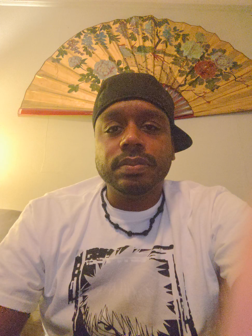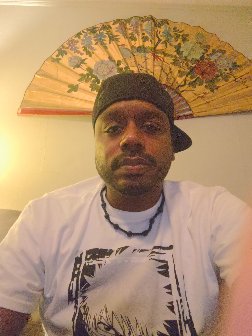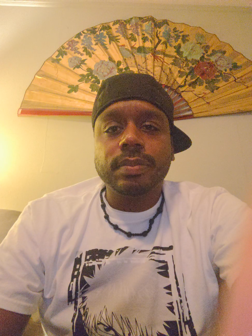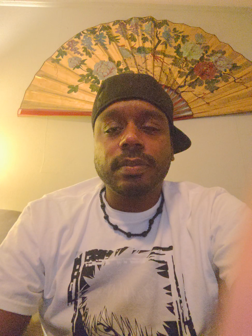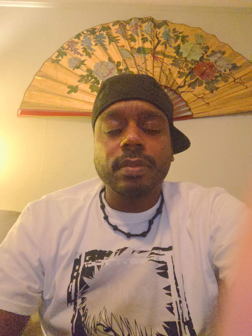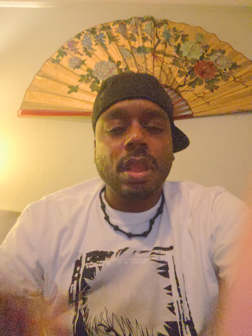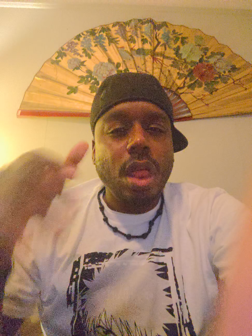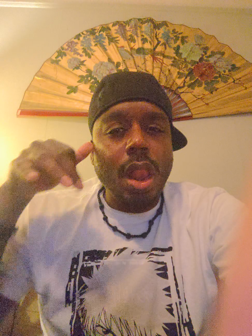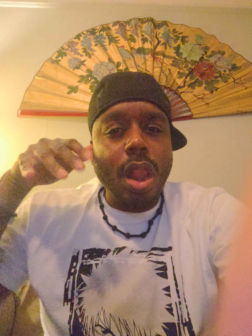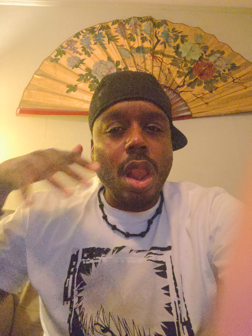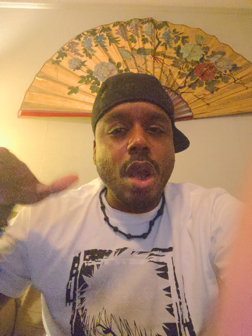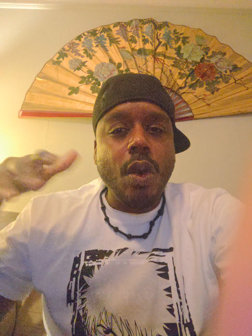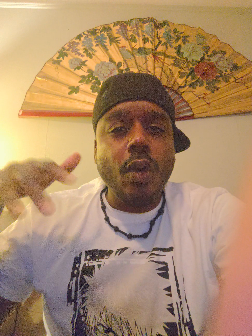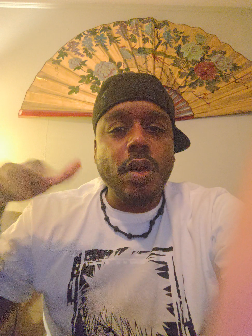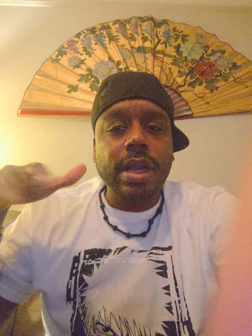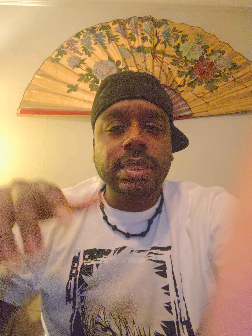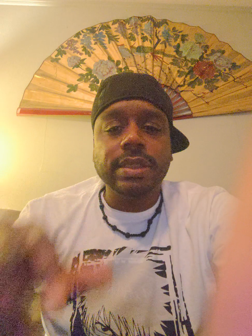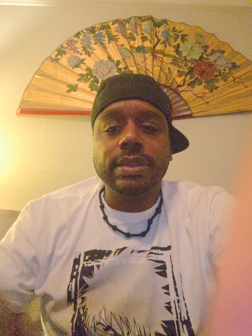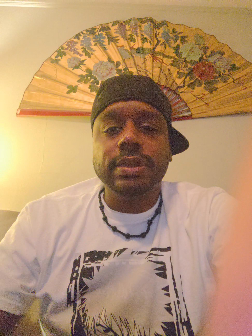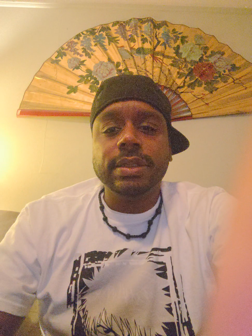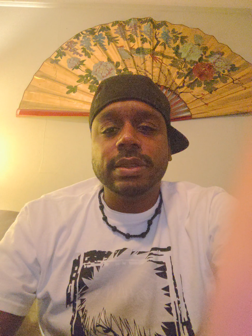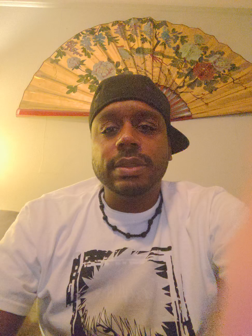noisy